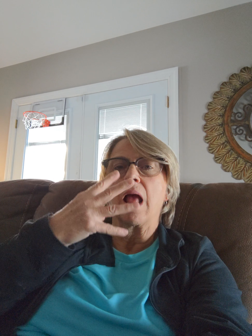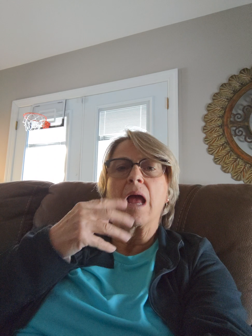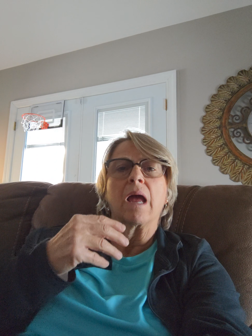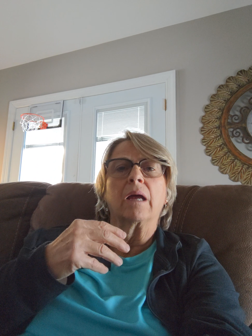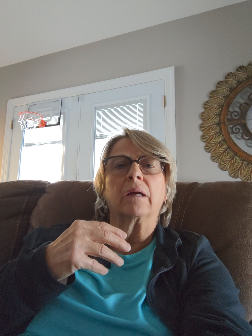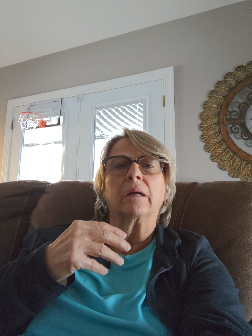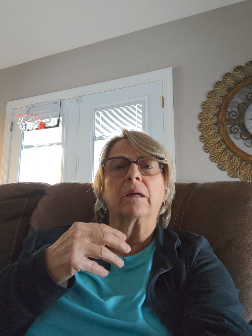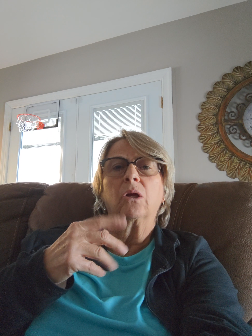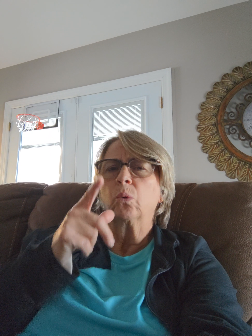snack